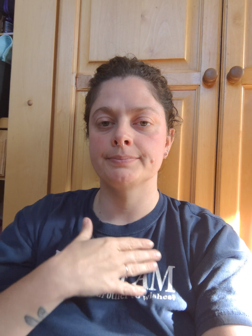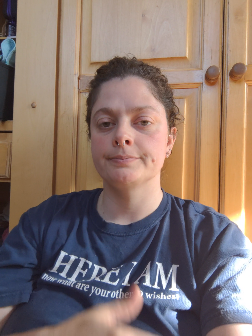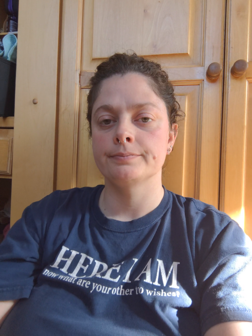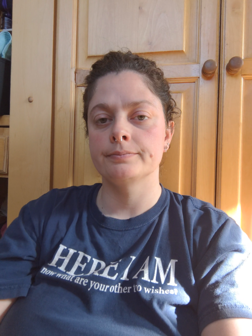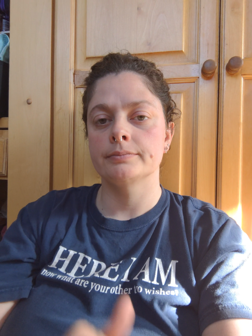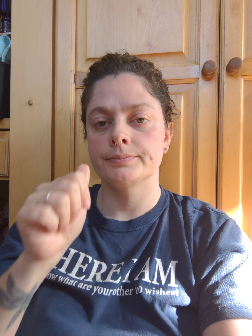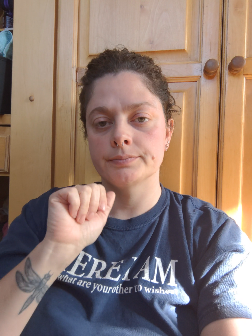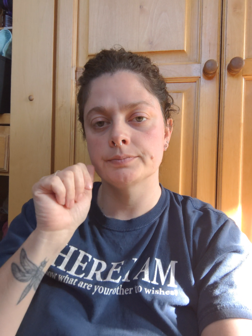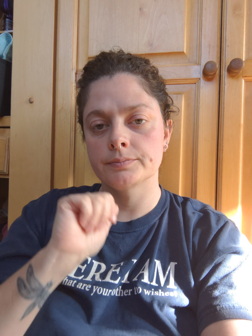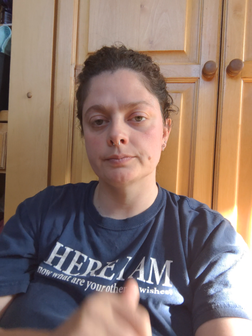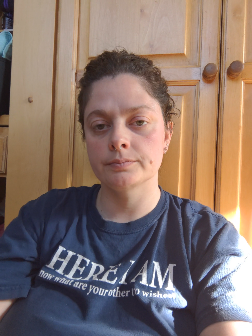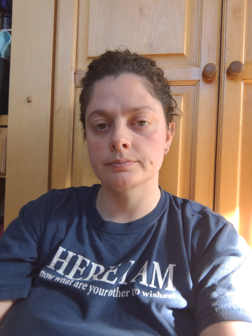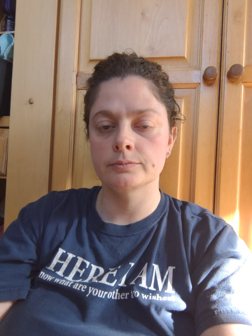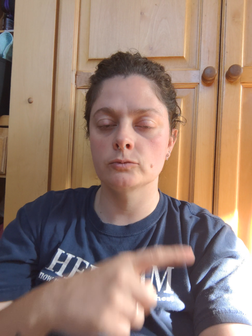aunt